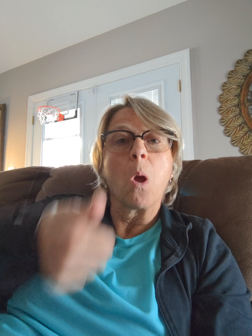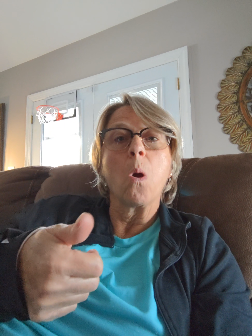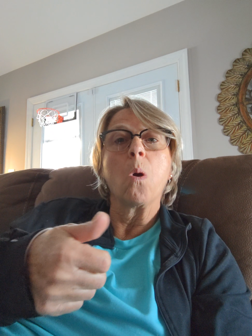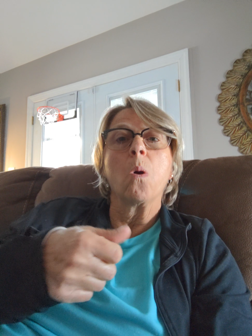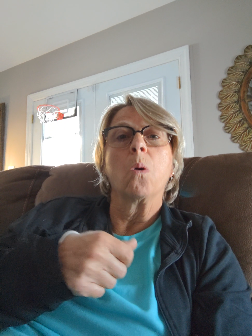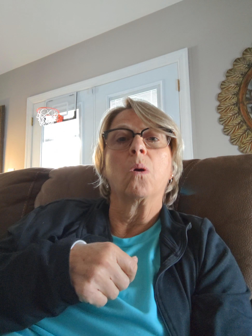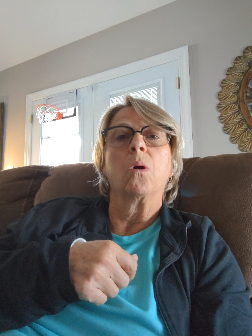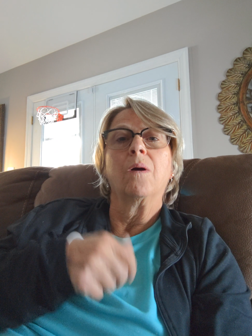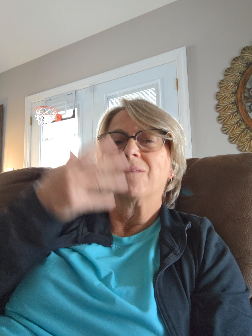tomorrow